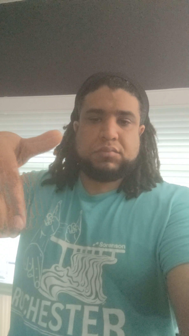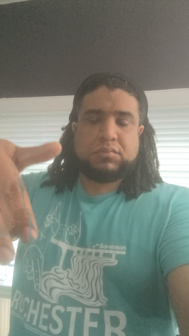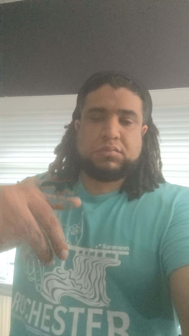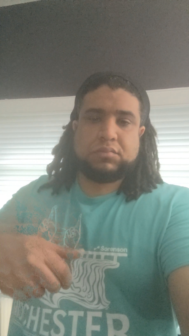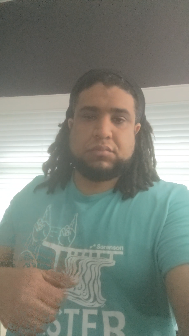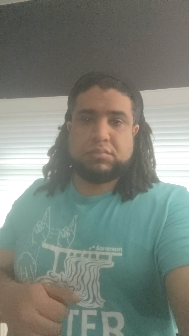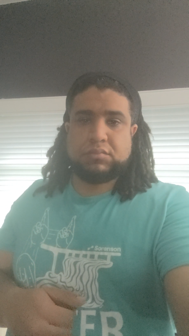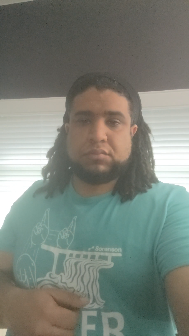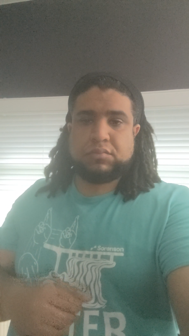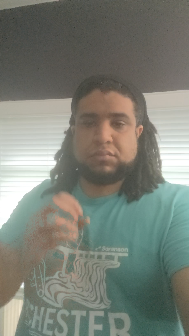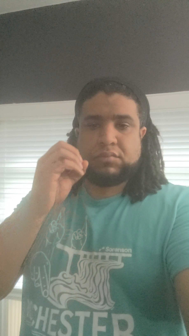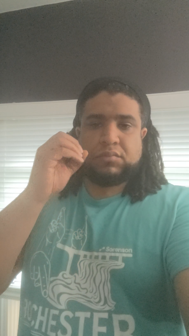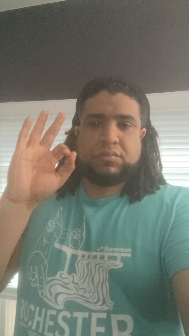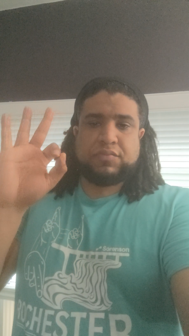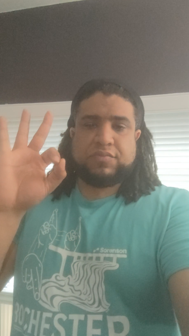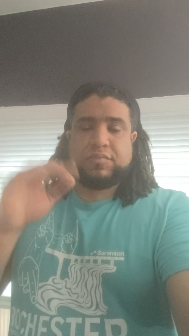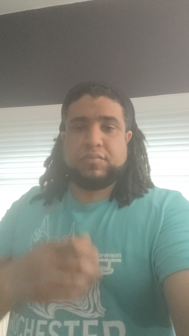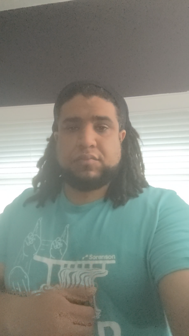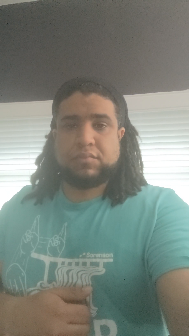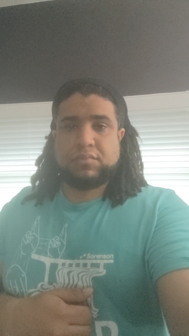of